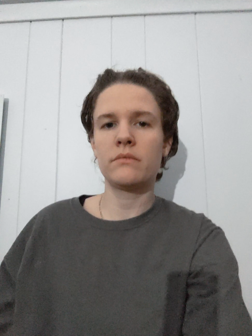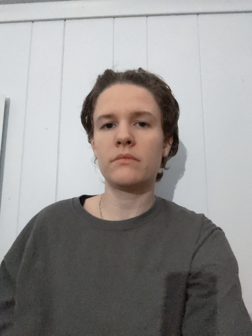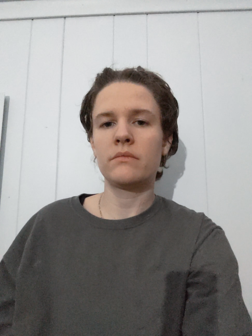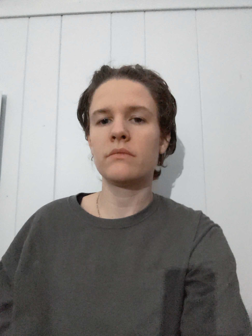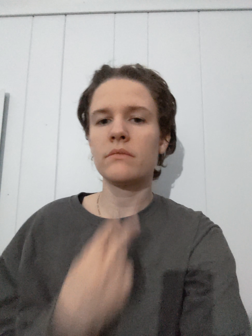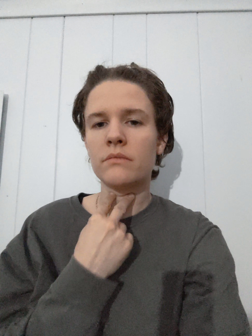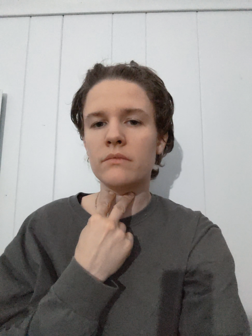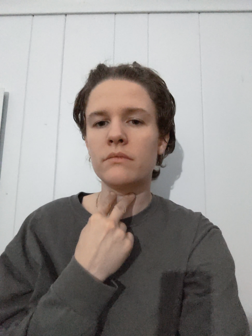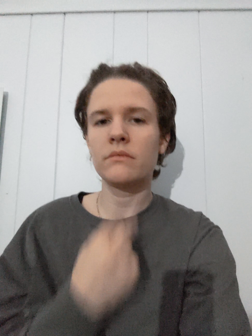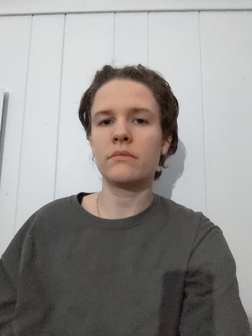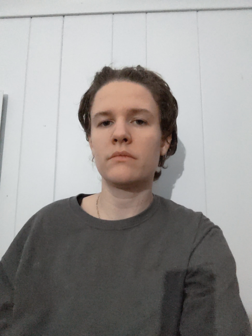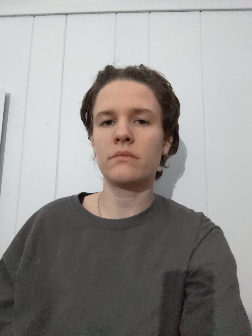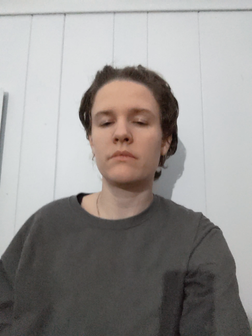stuck